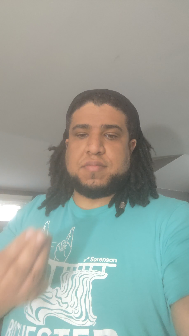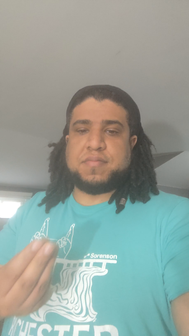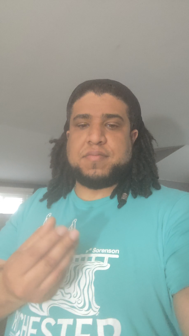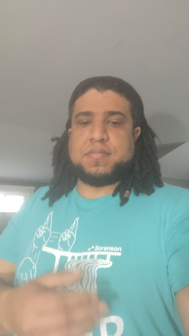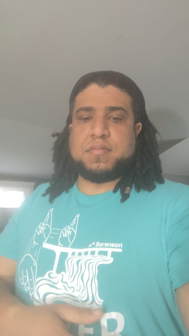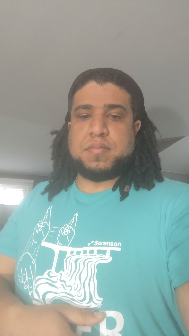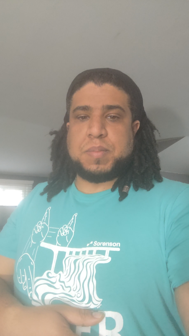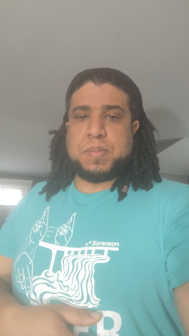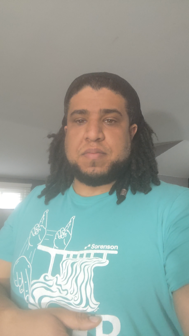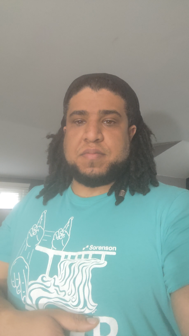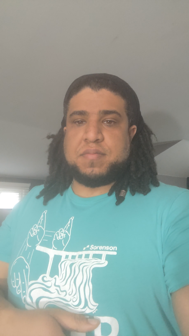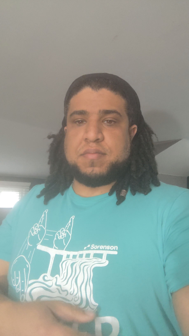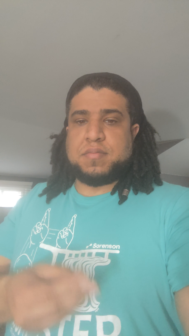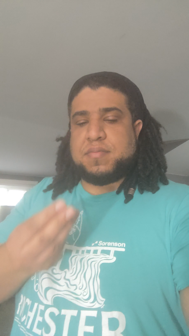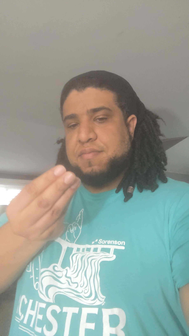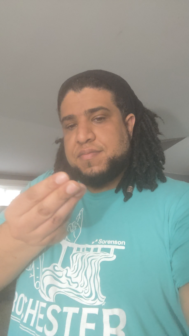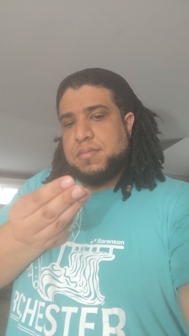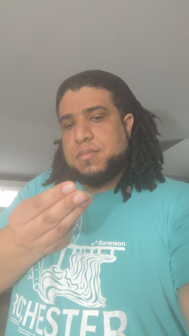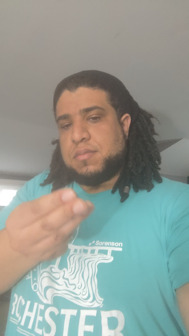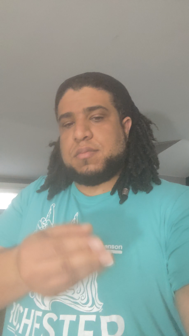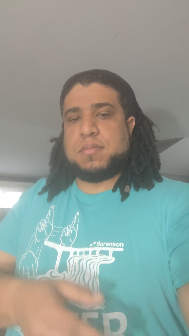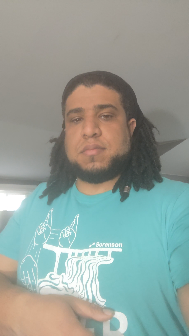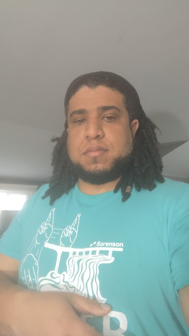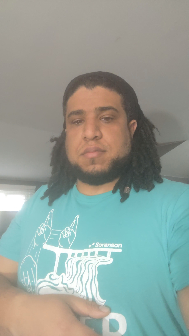feed